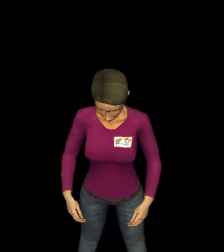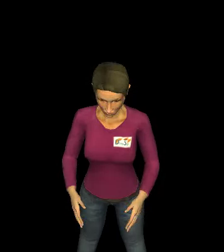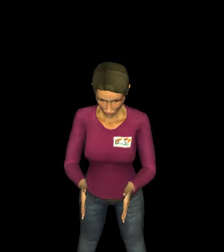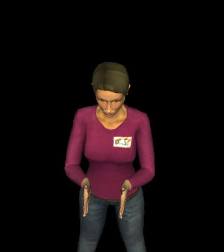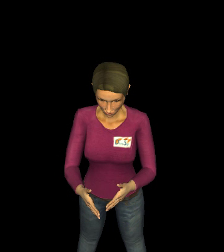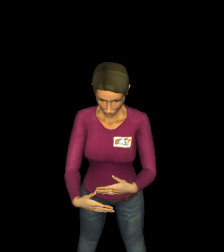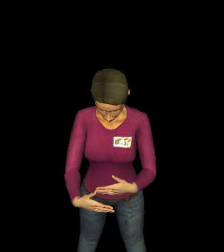حزمة